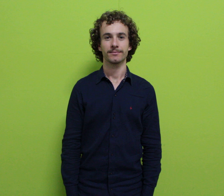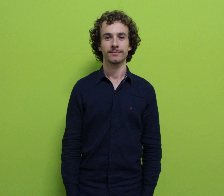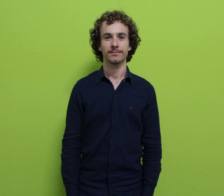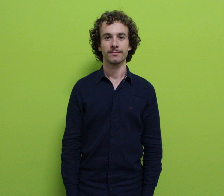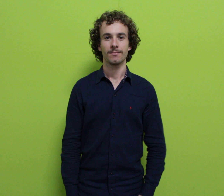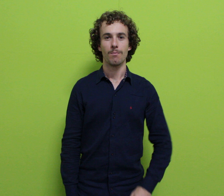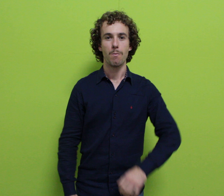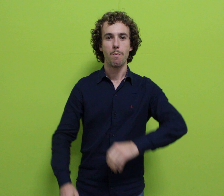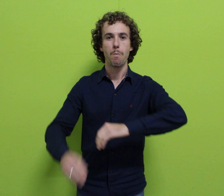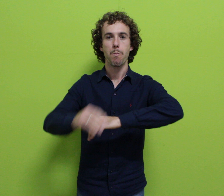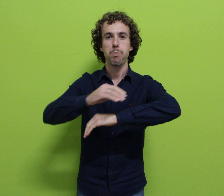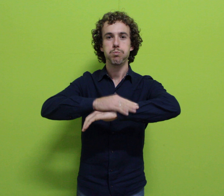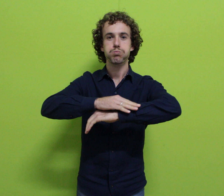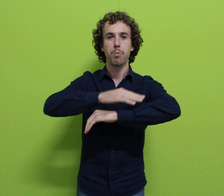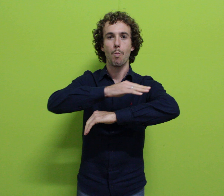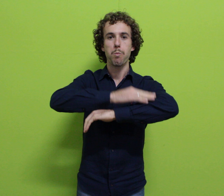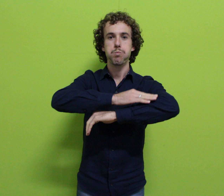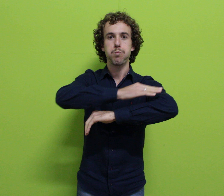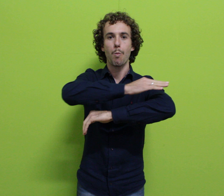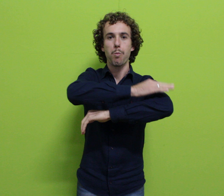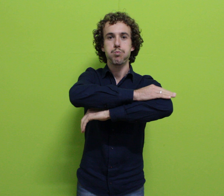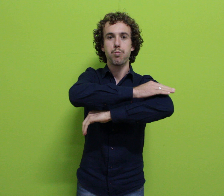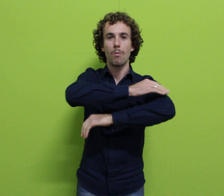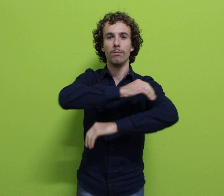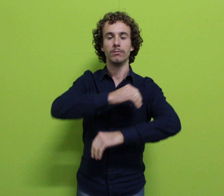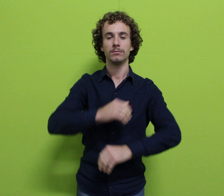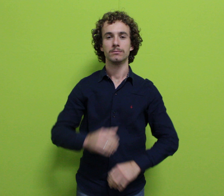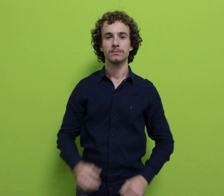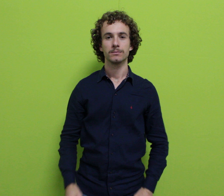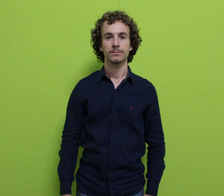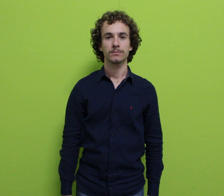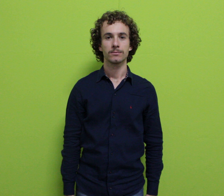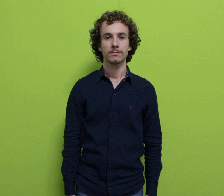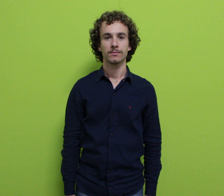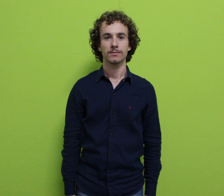sapo